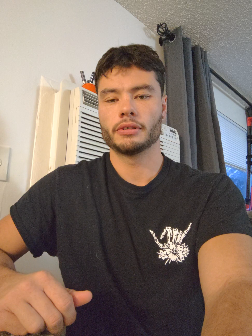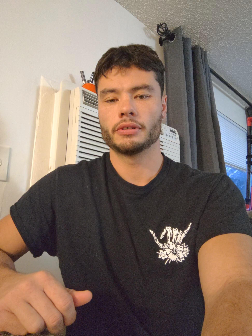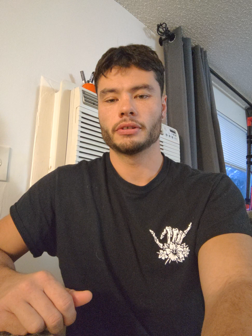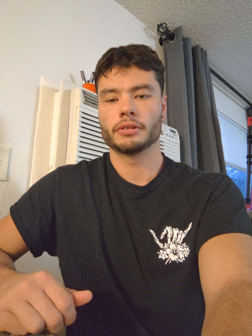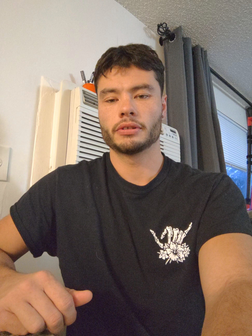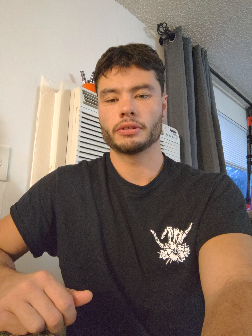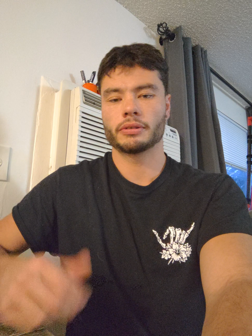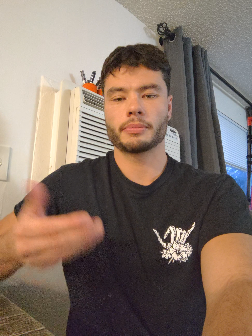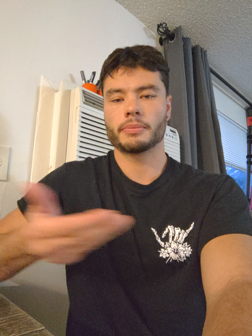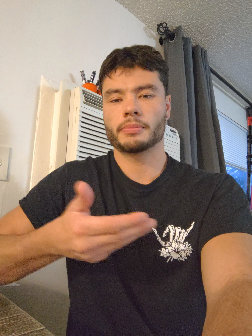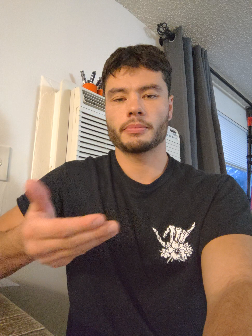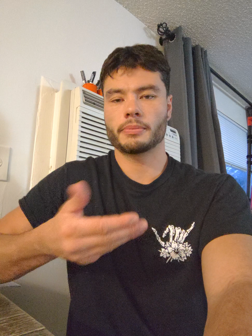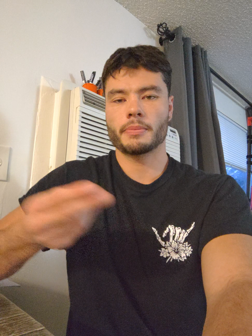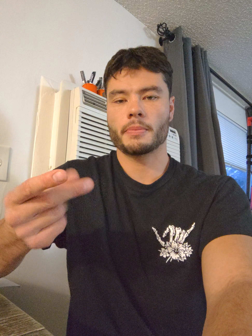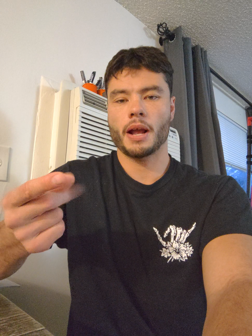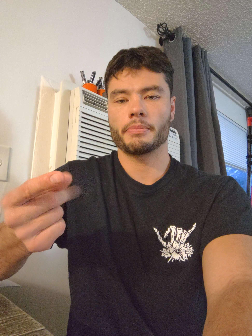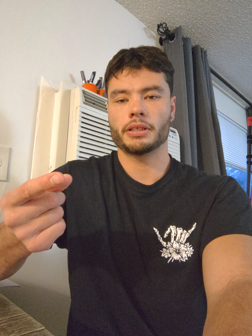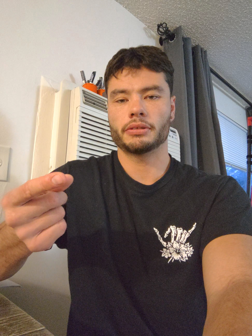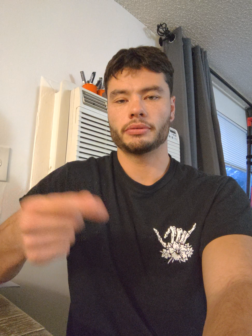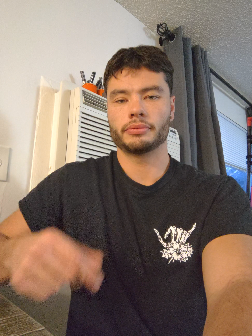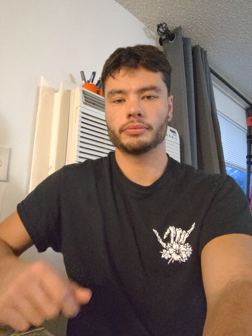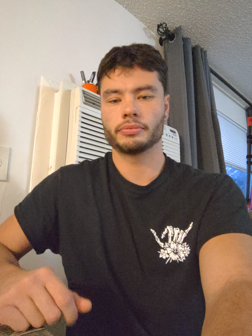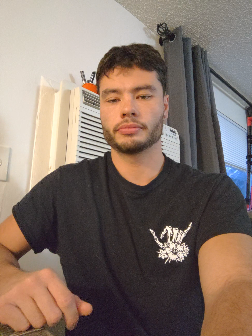puppy